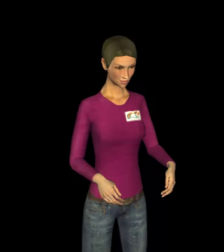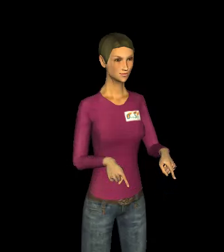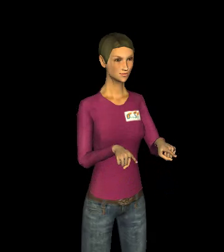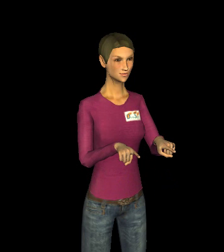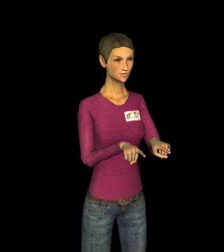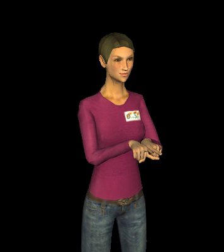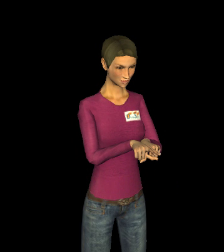نفس